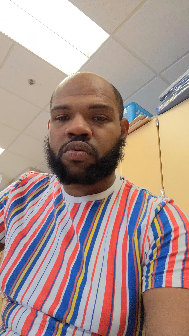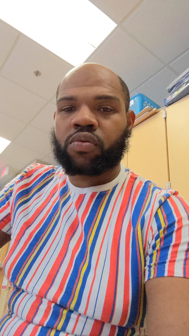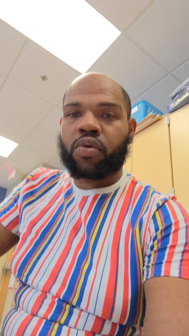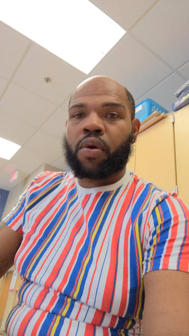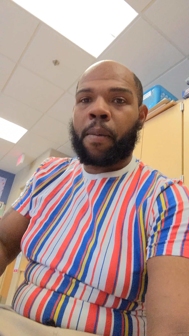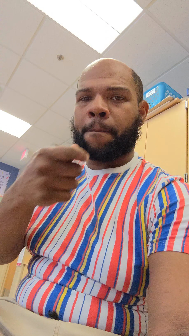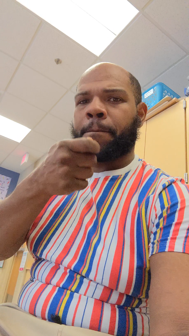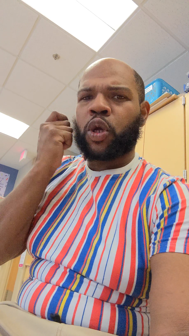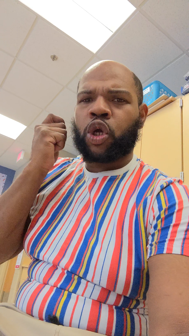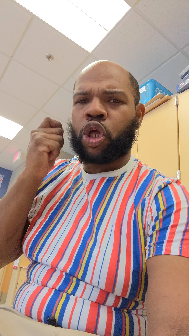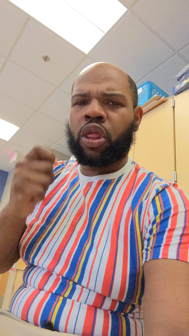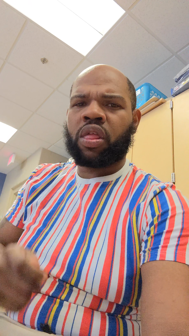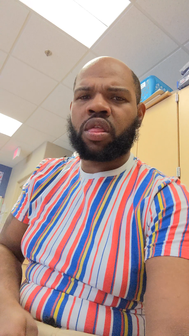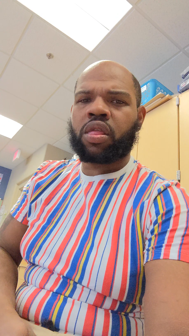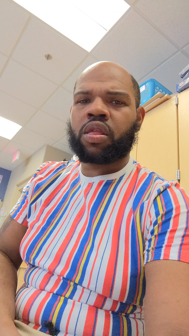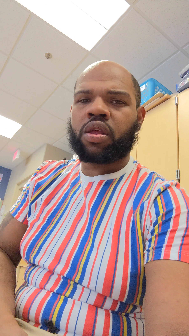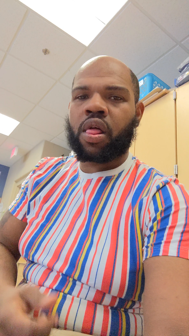pull